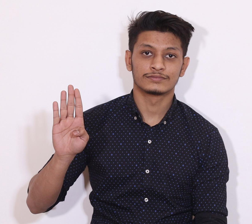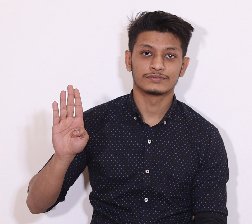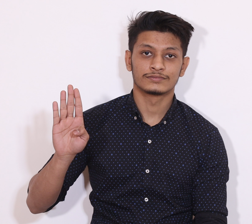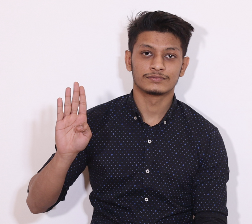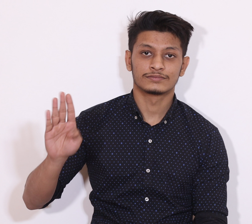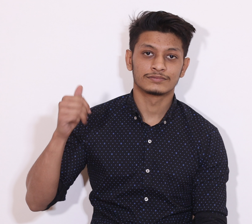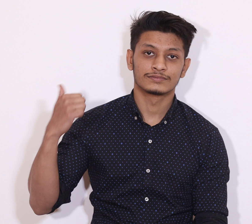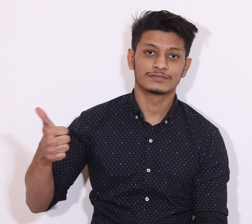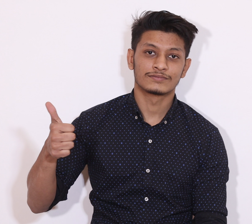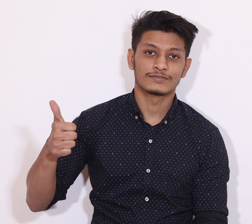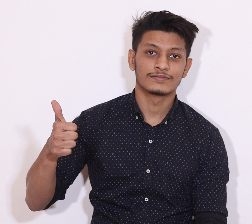best